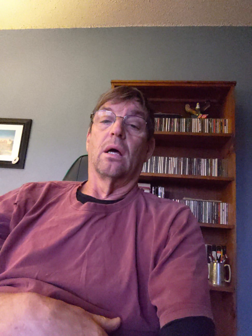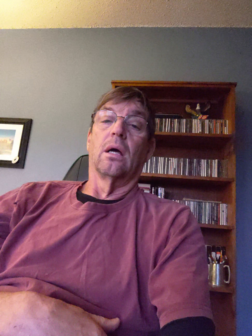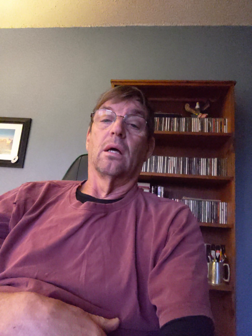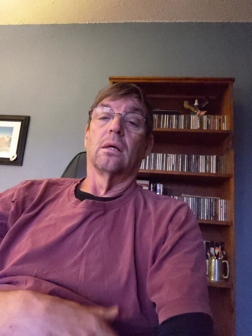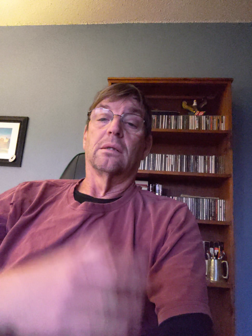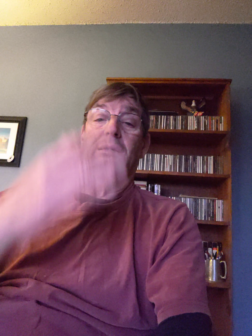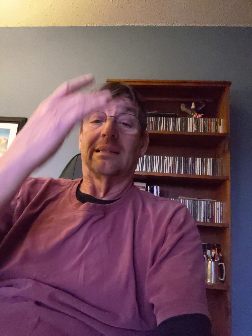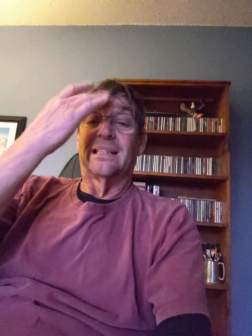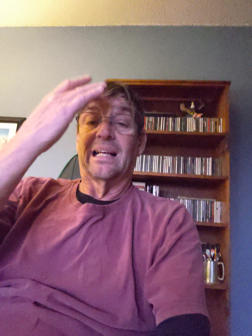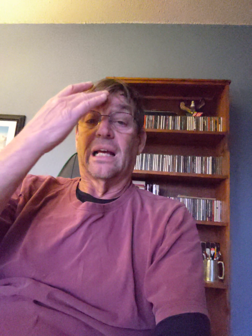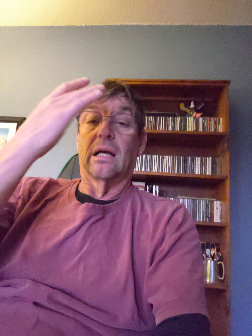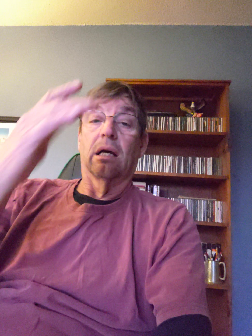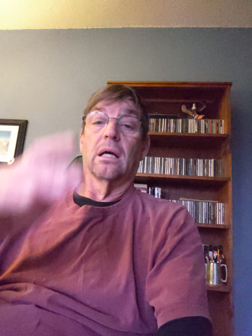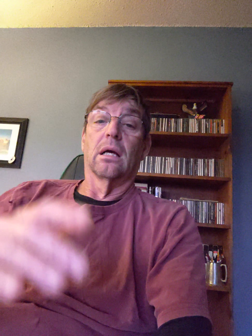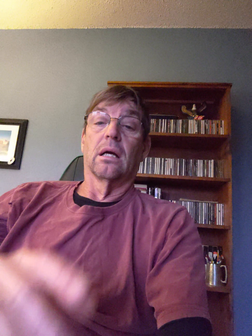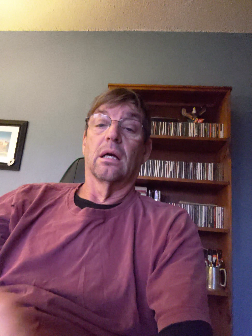sick